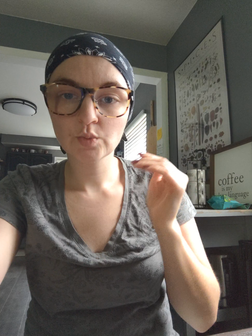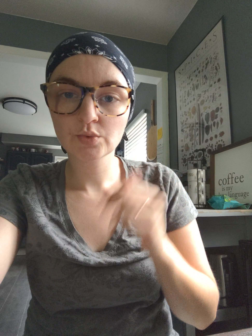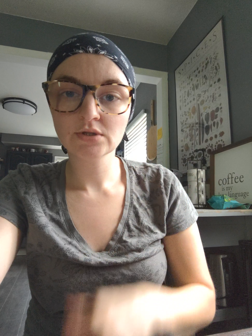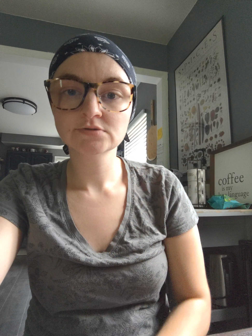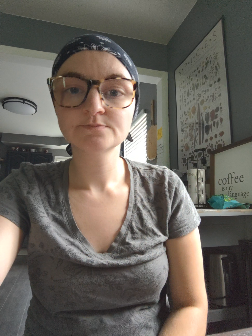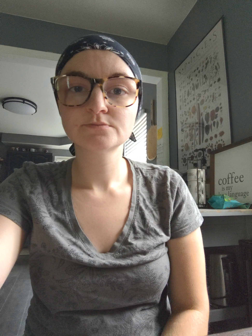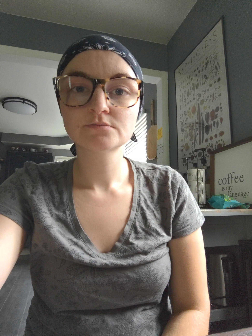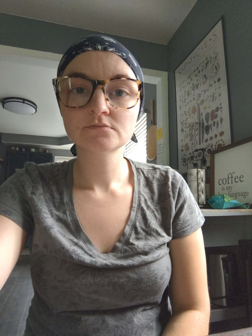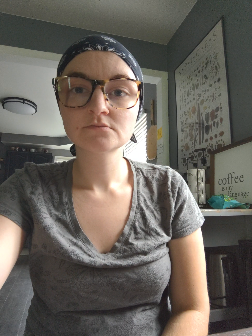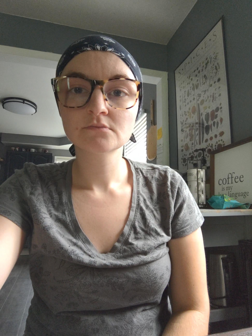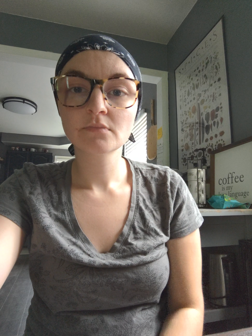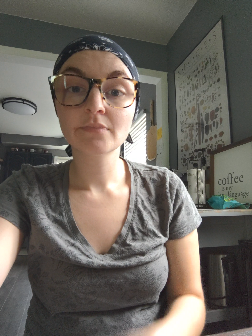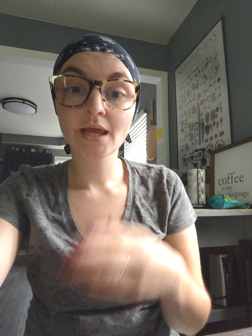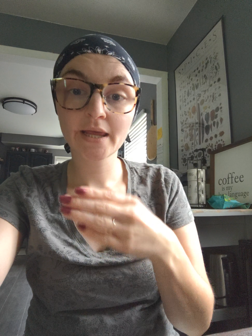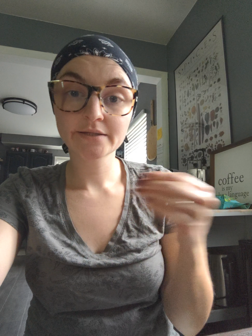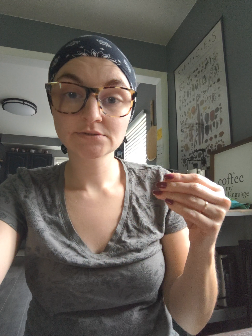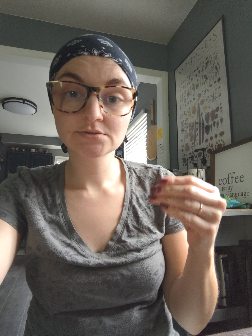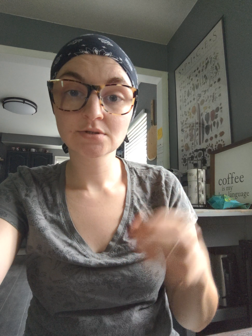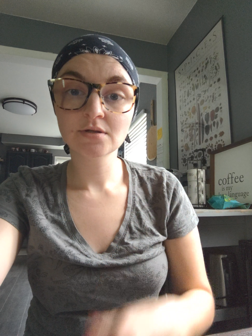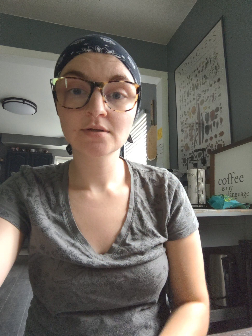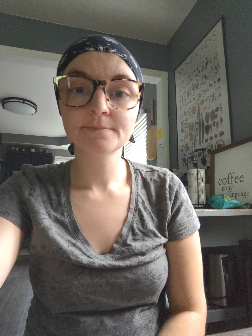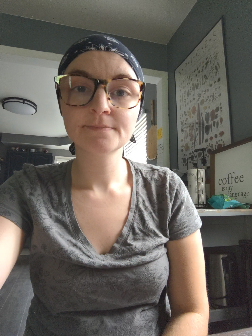and